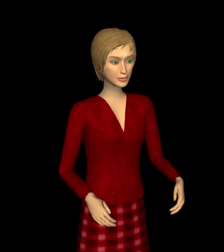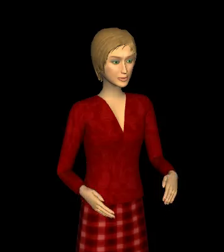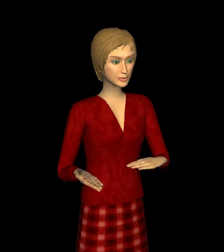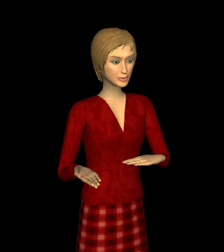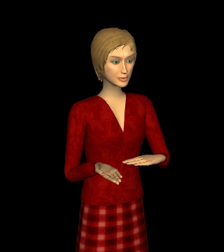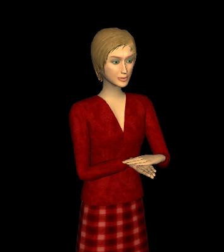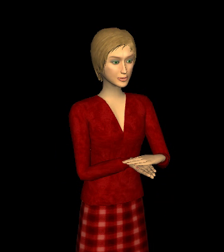فرن